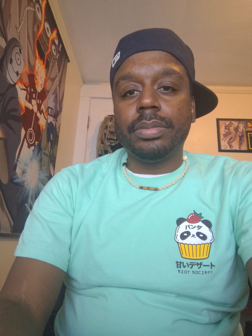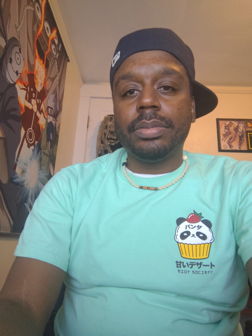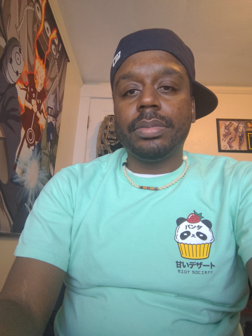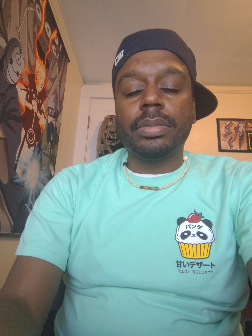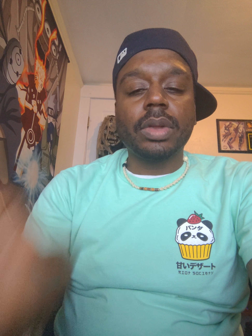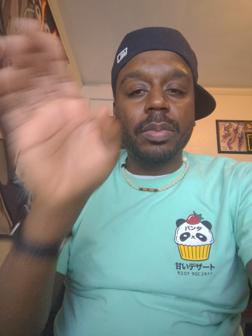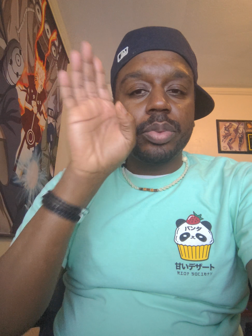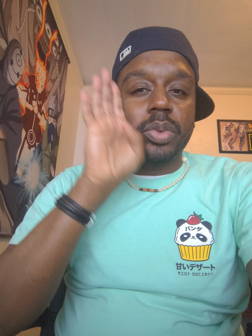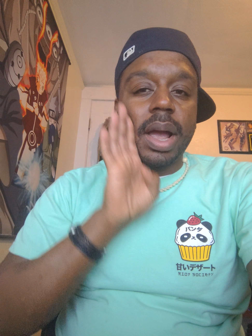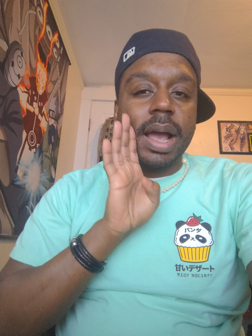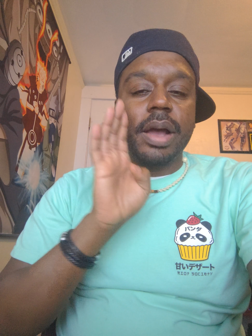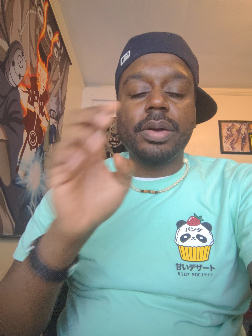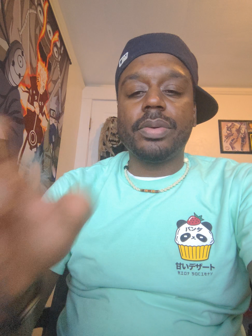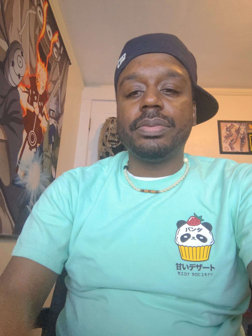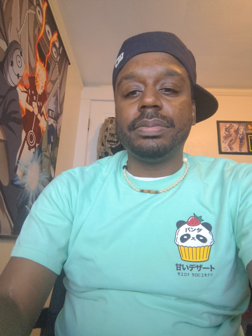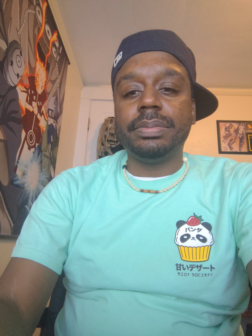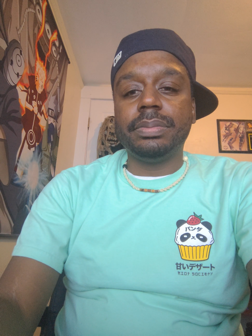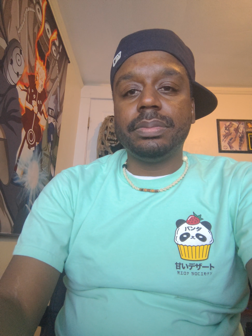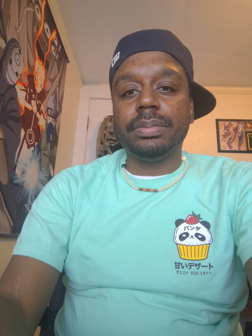brown